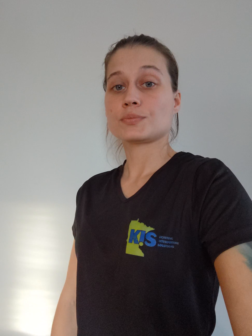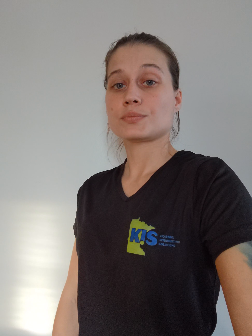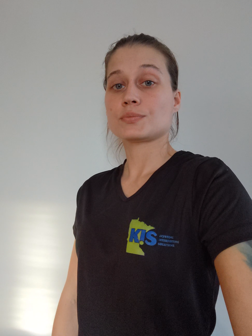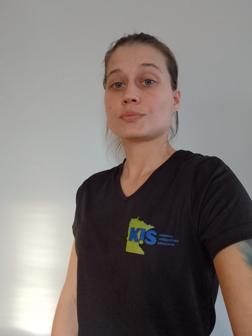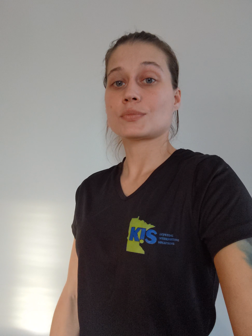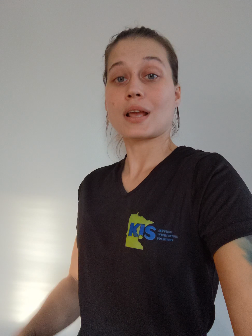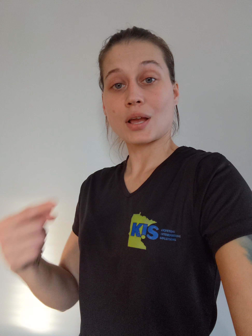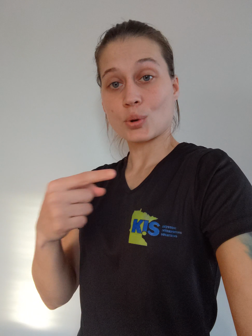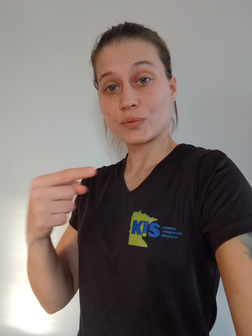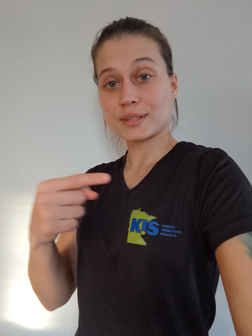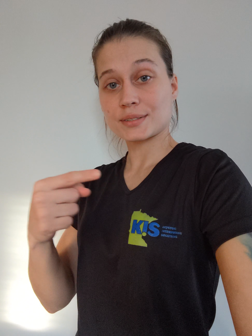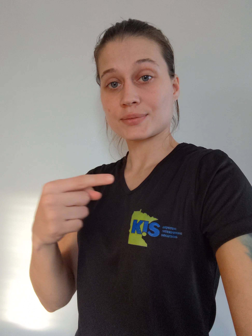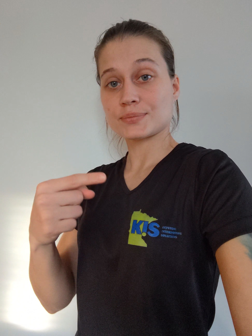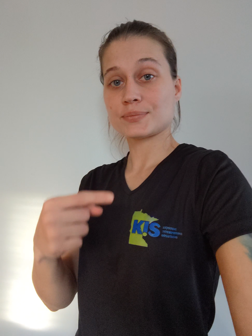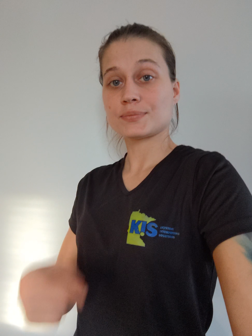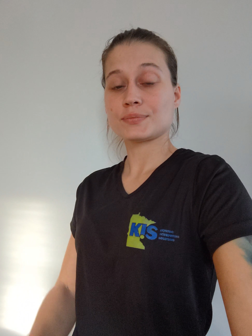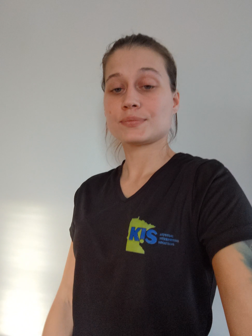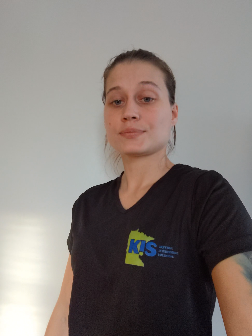owie